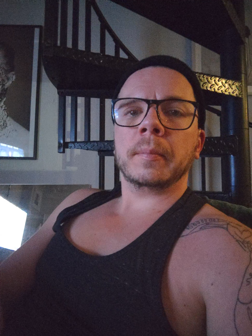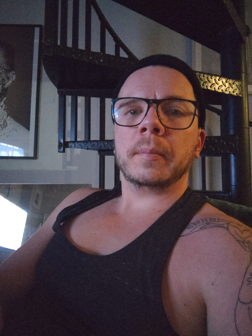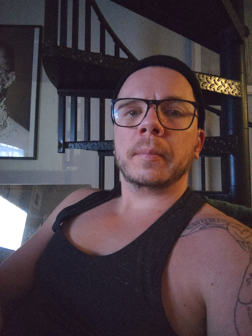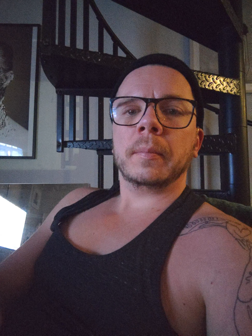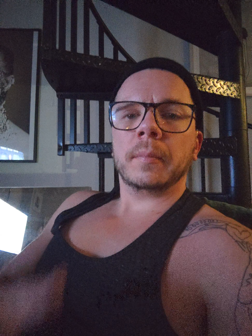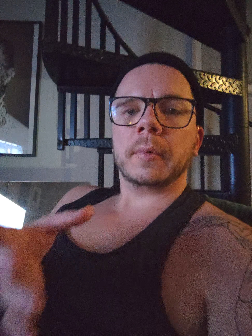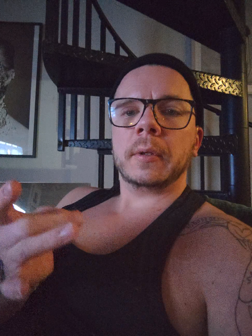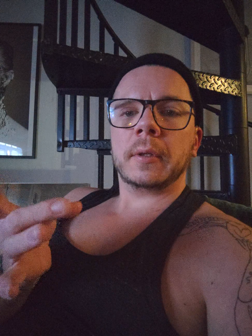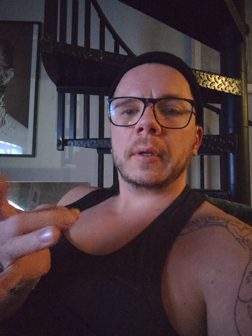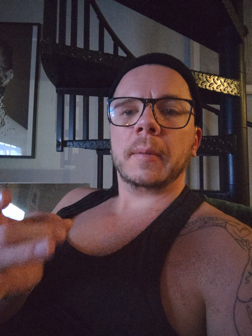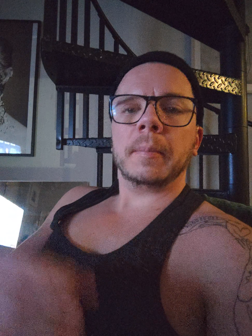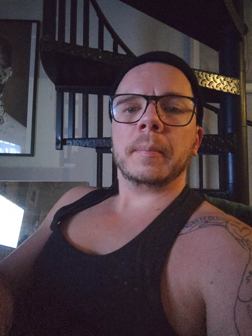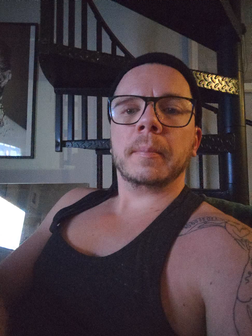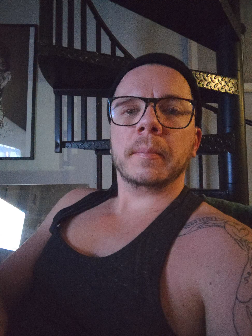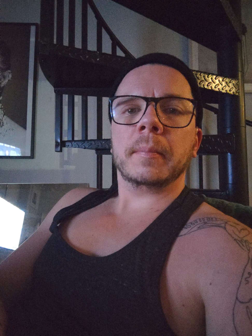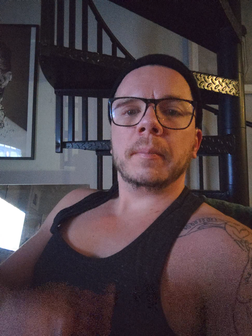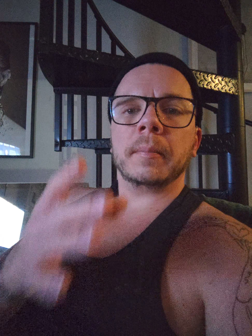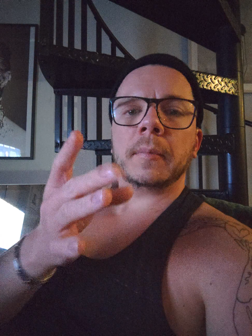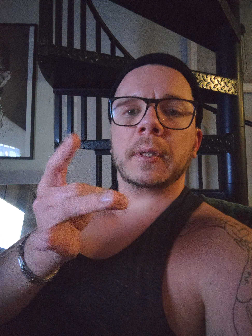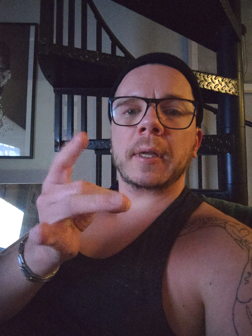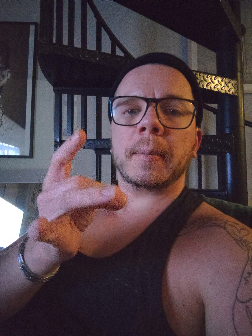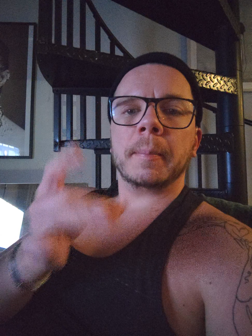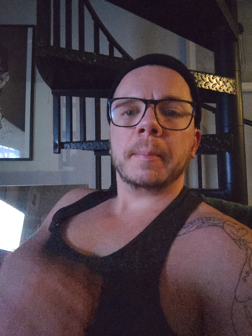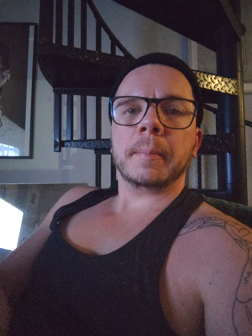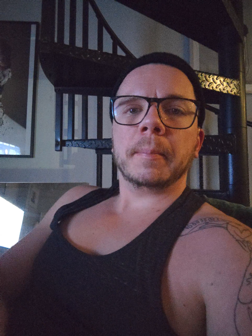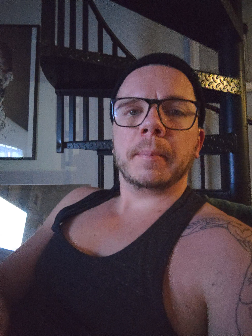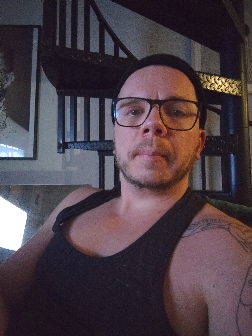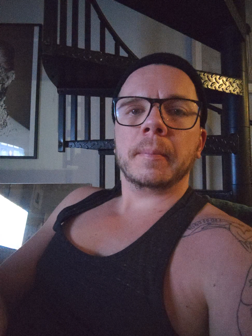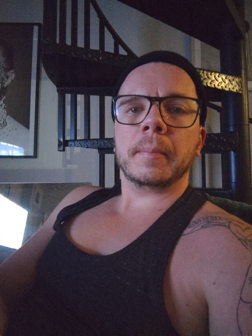sticky